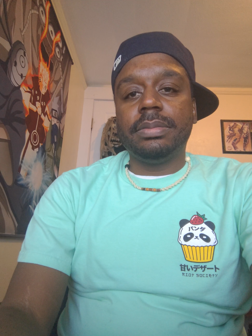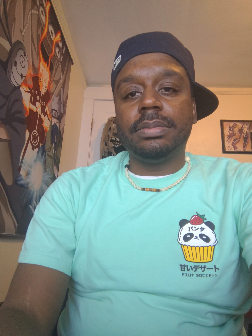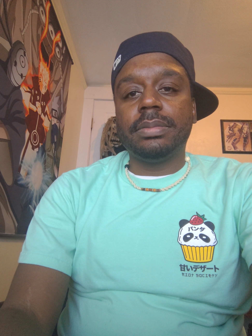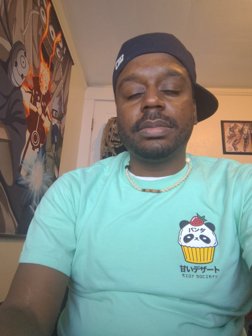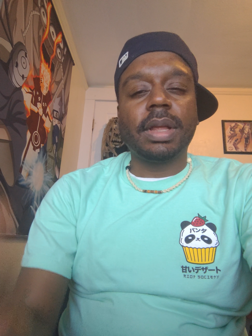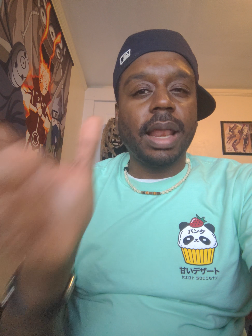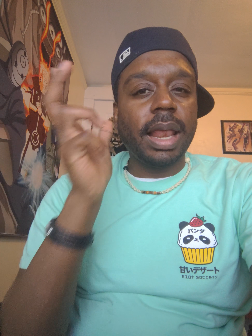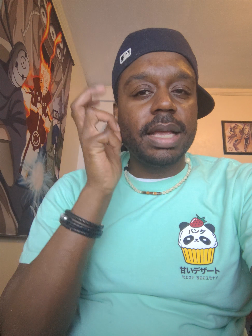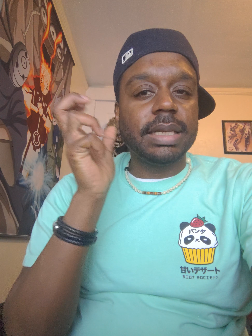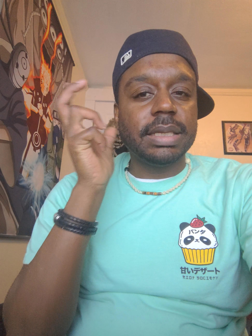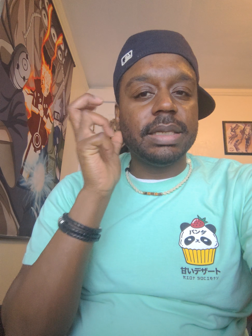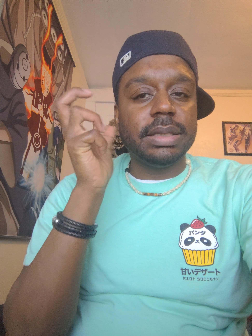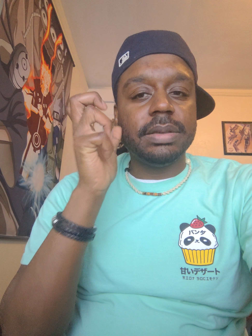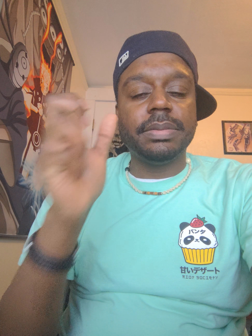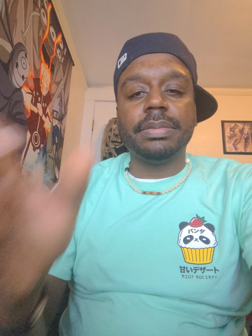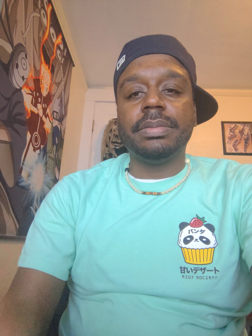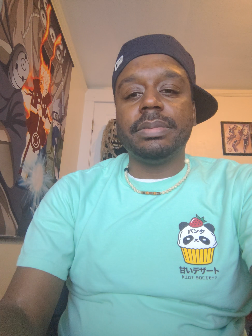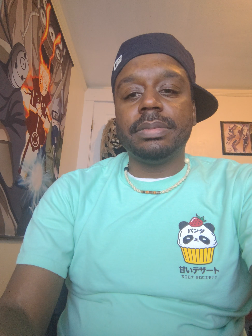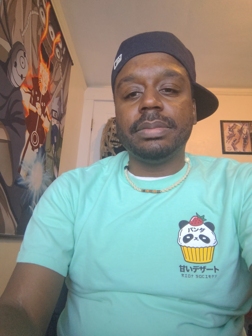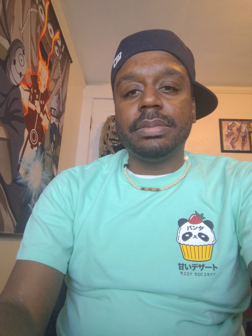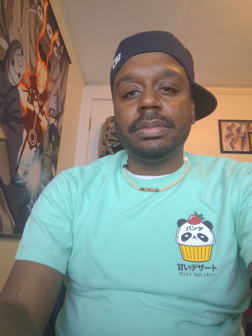listen